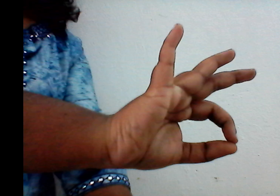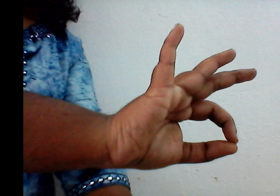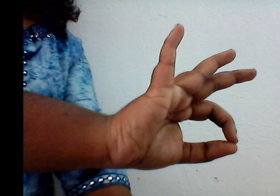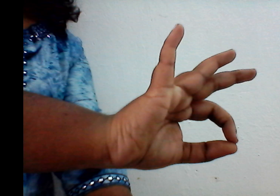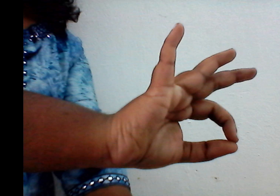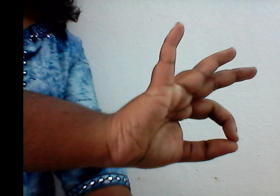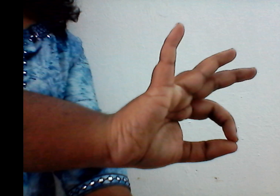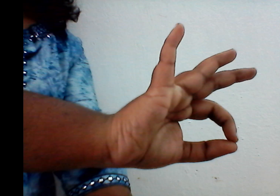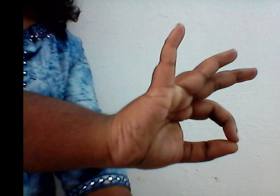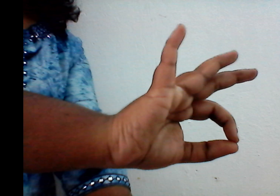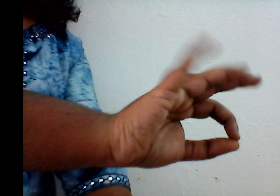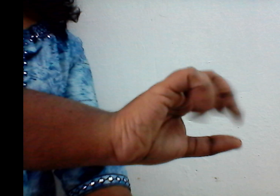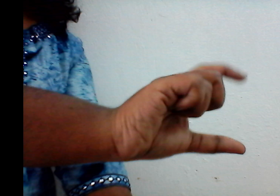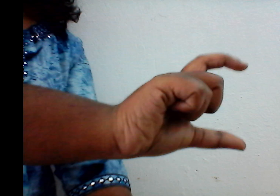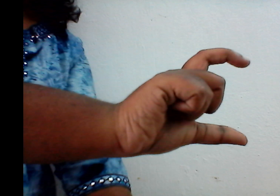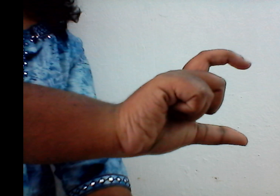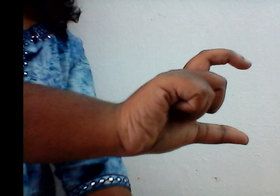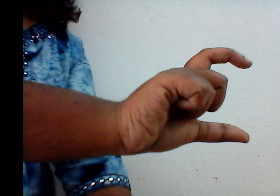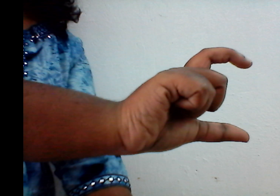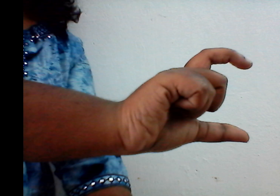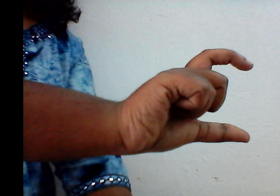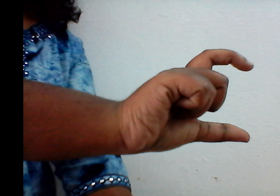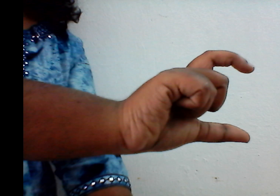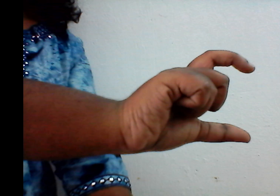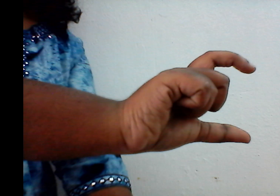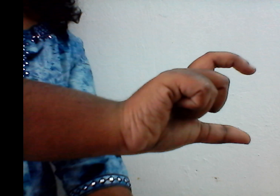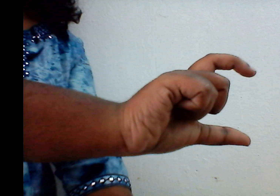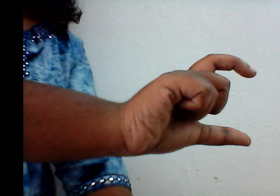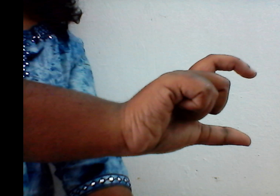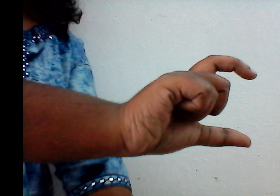ഓ